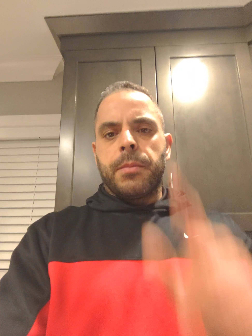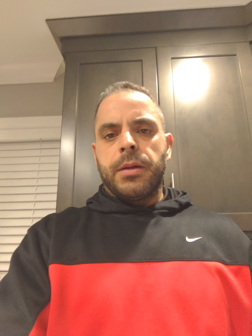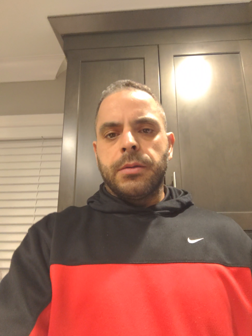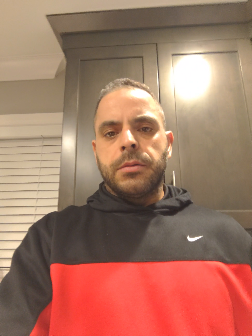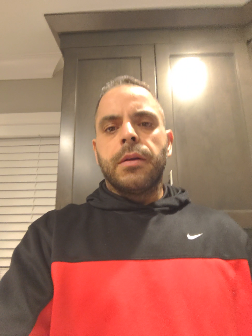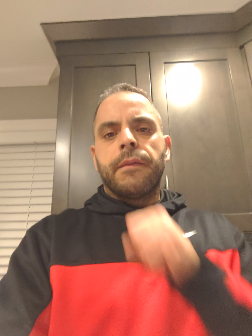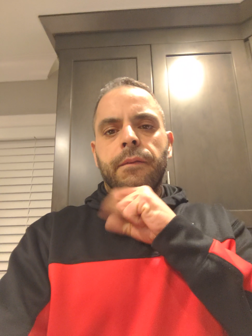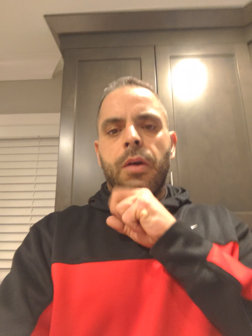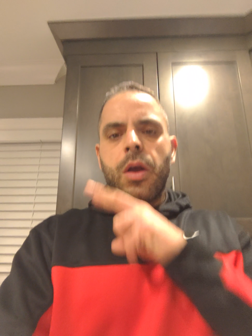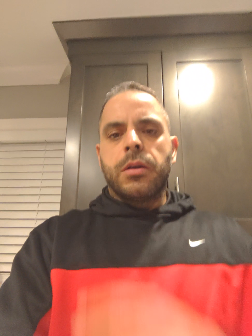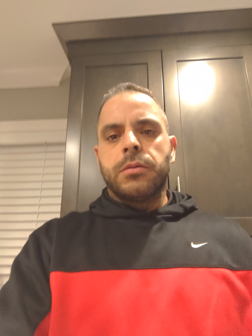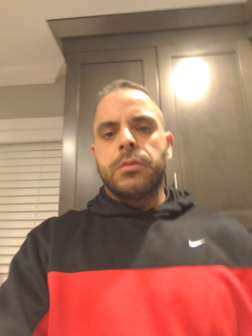frog